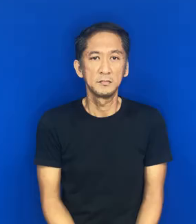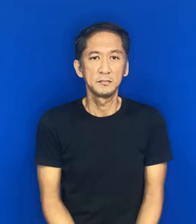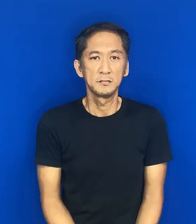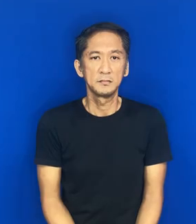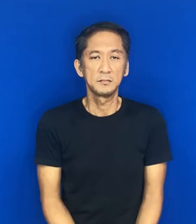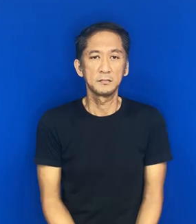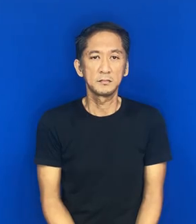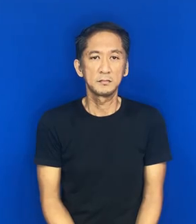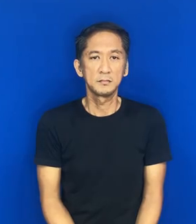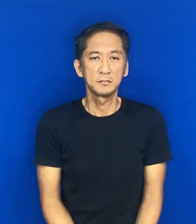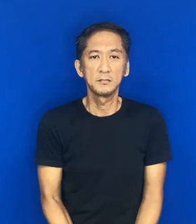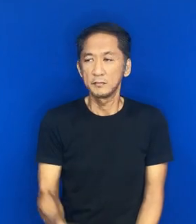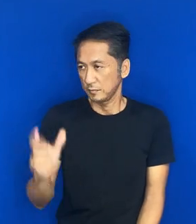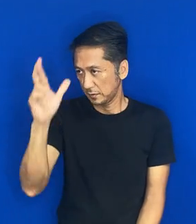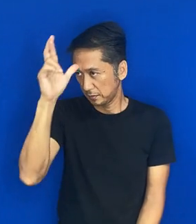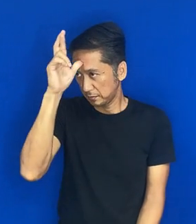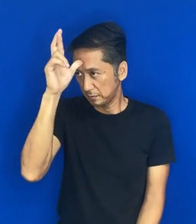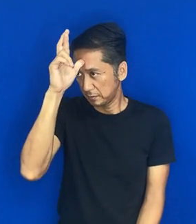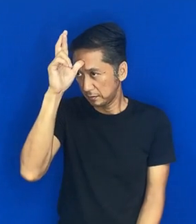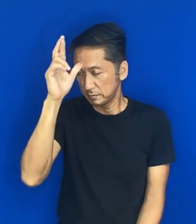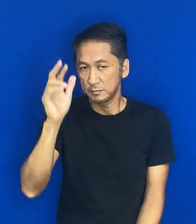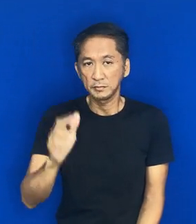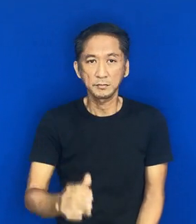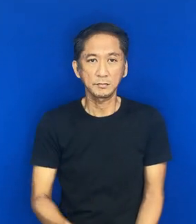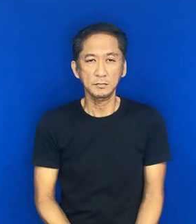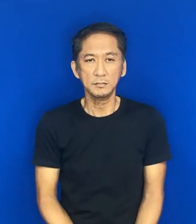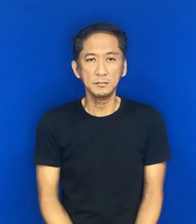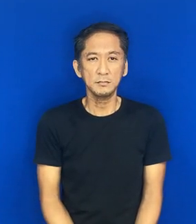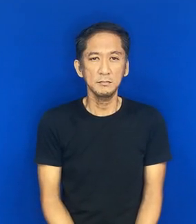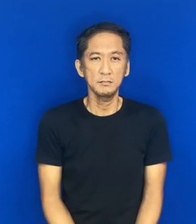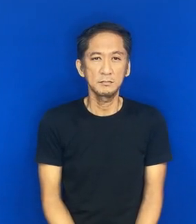chicken